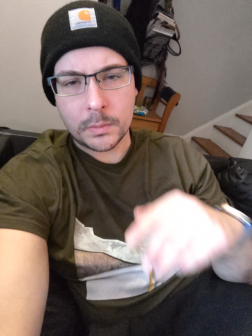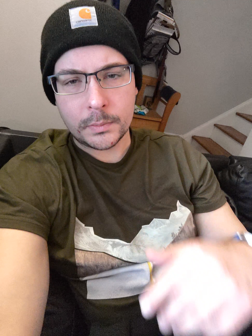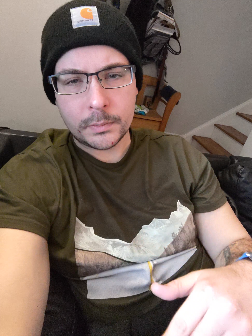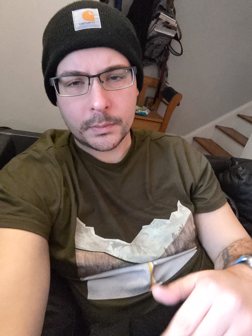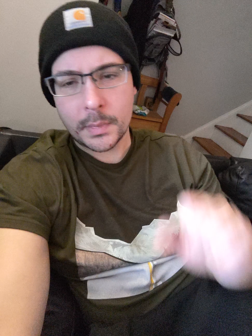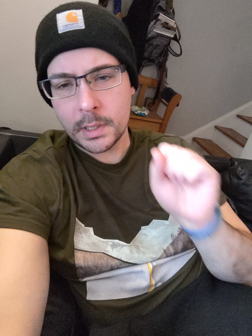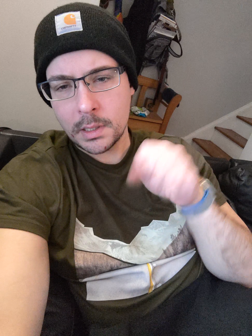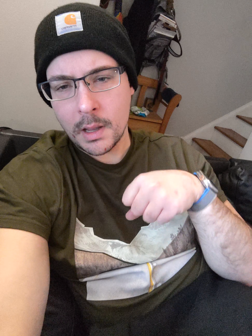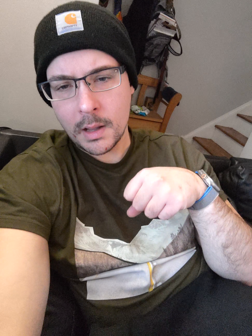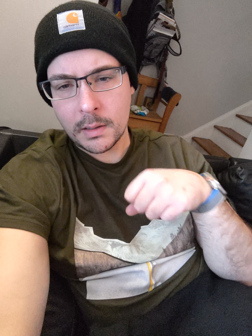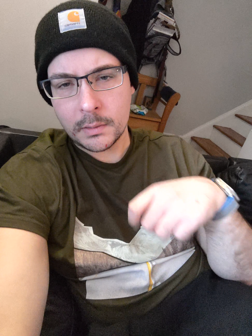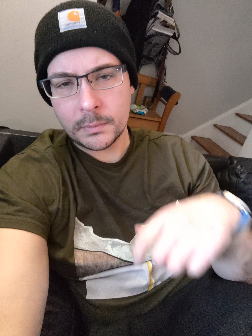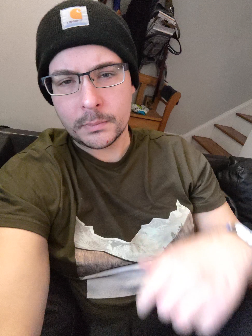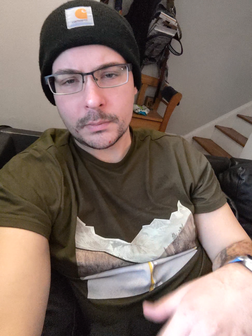can